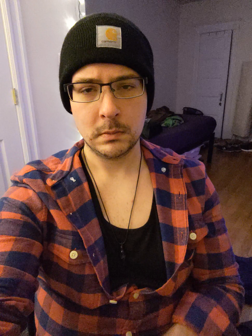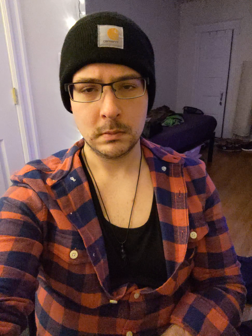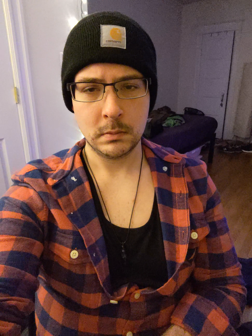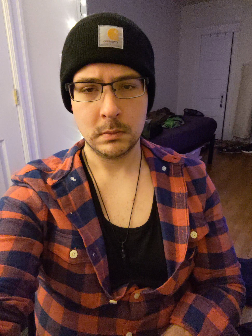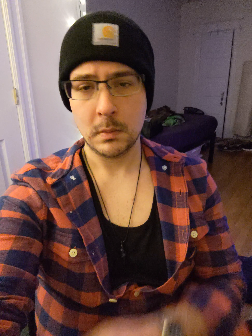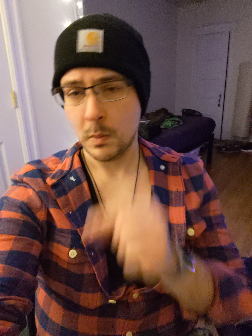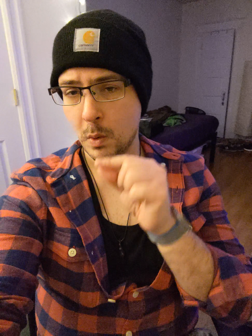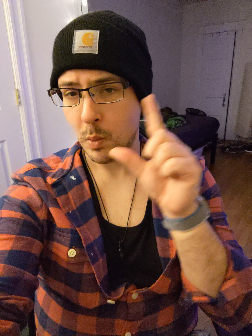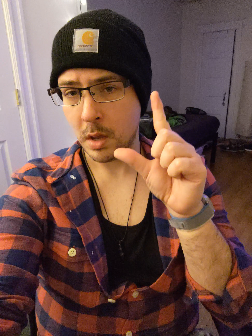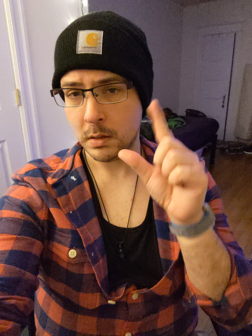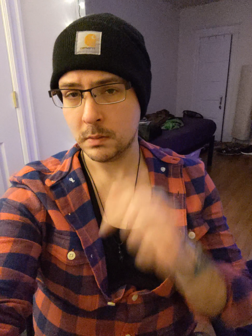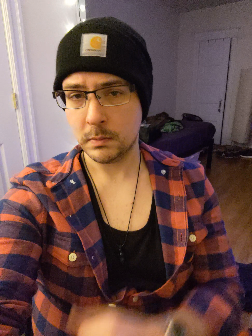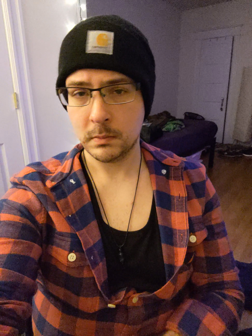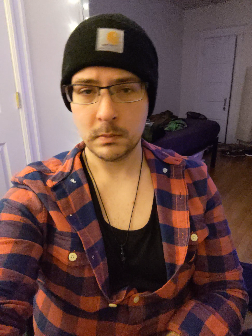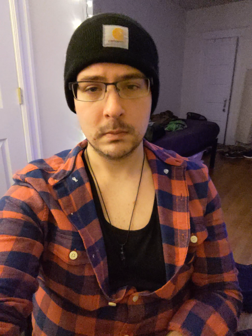awake